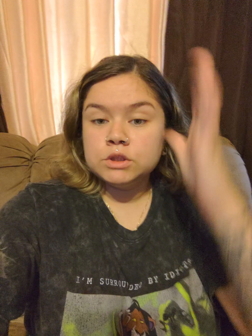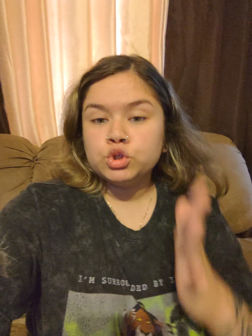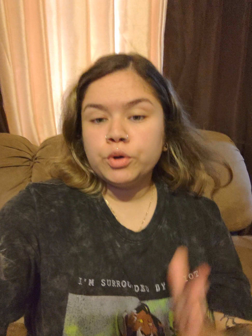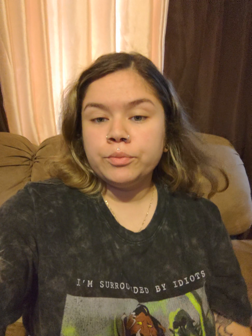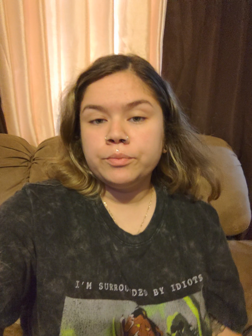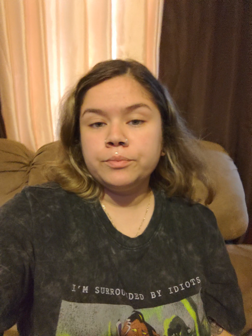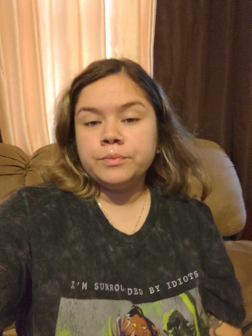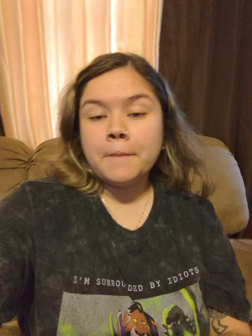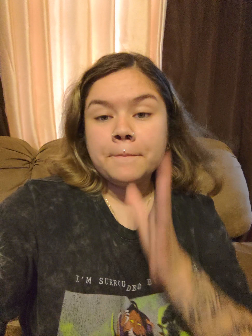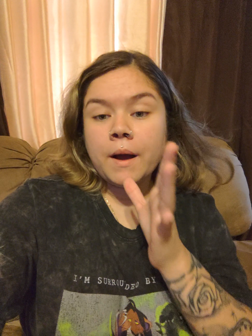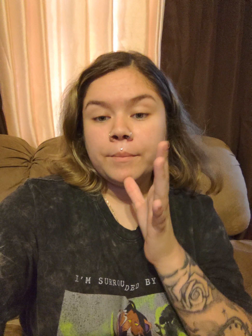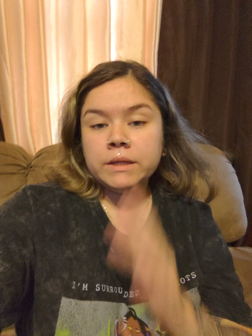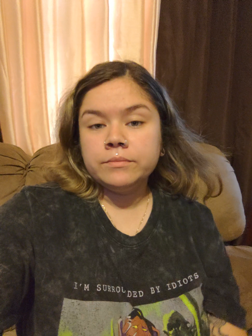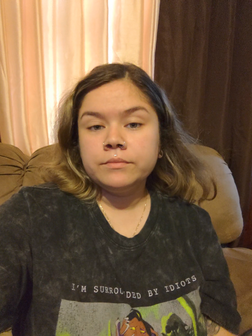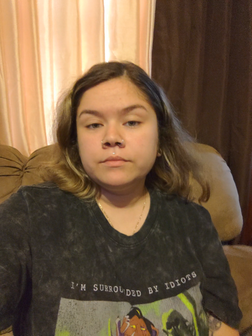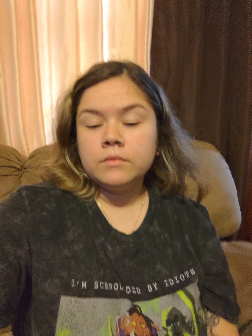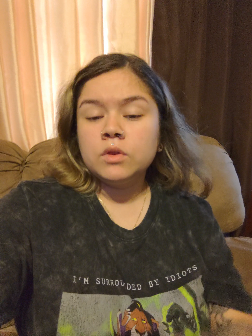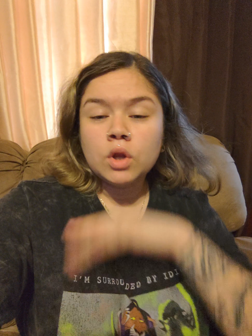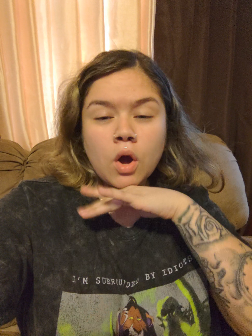mommy